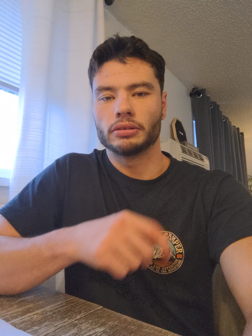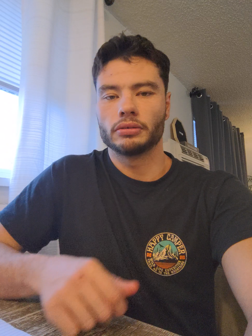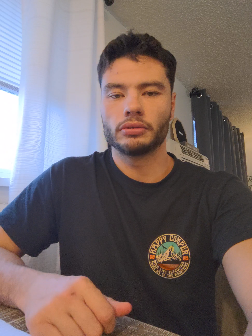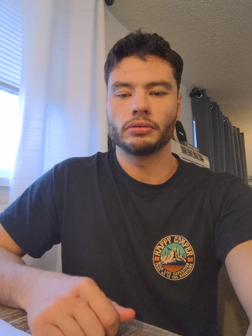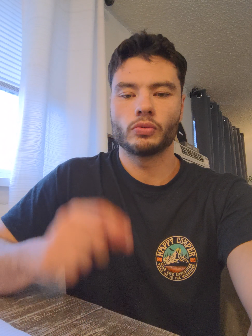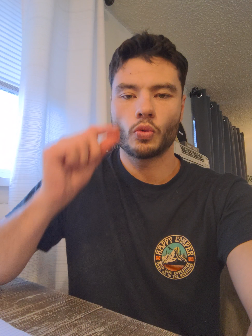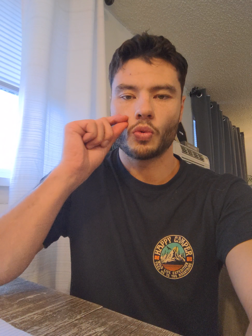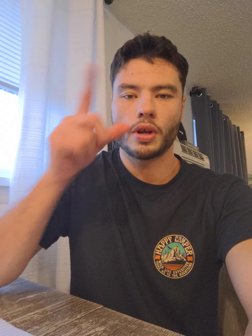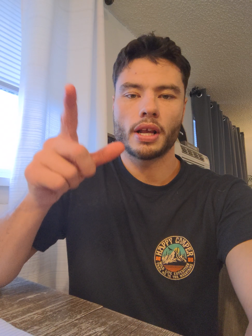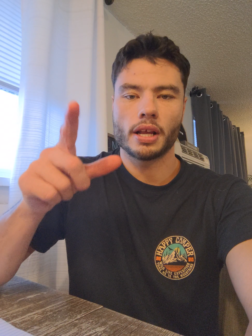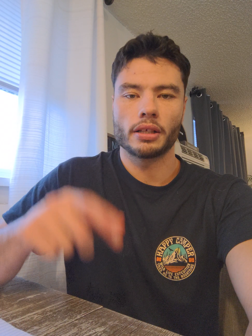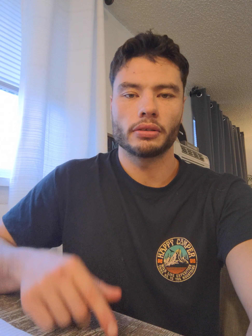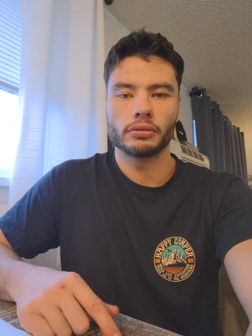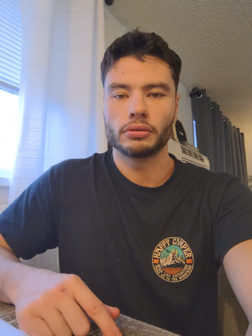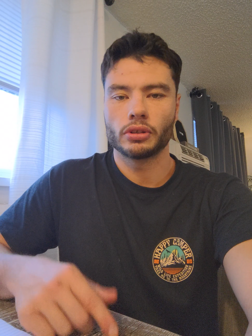awake